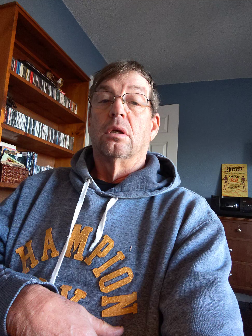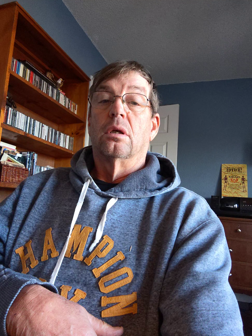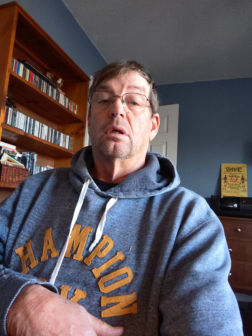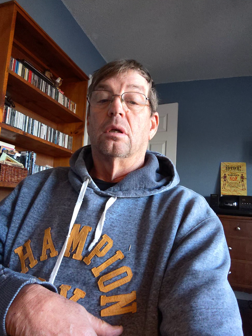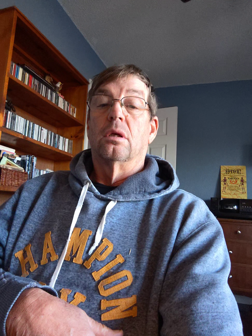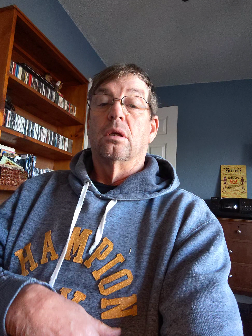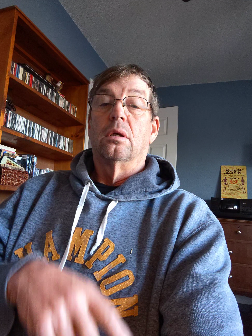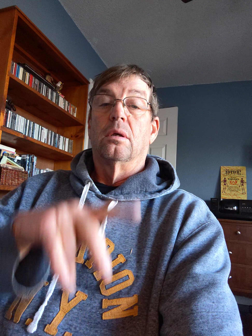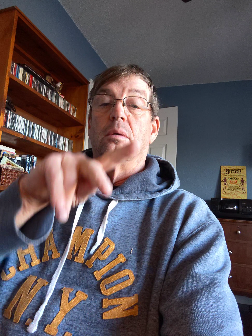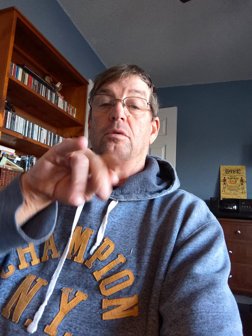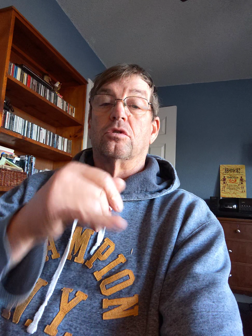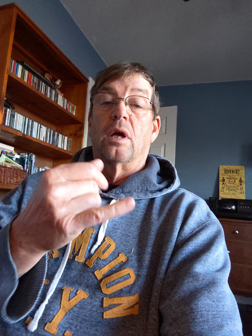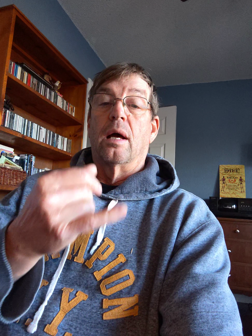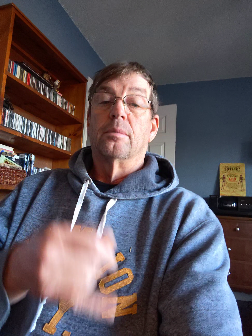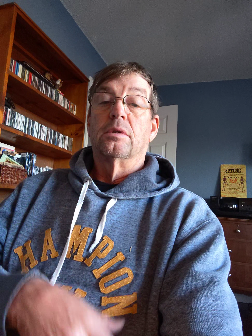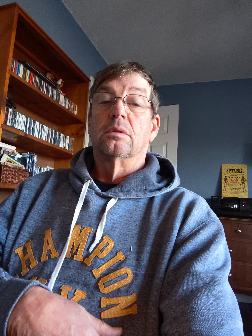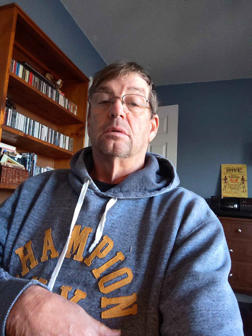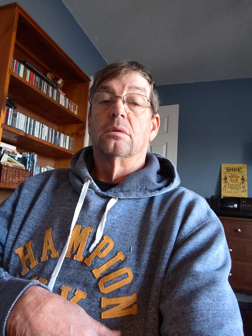pajamas